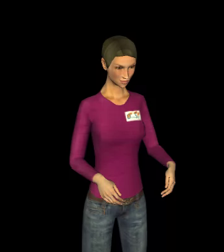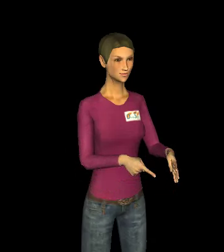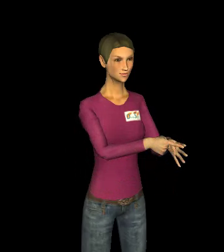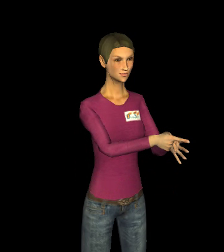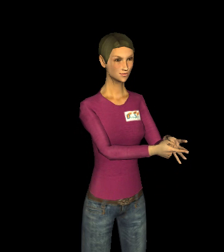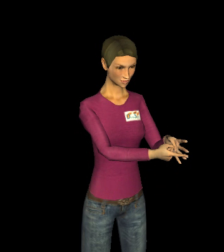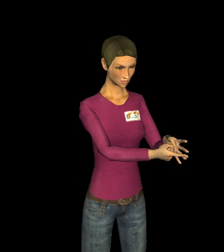موسم